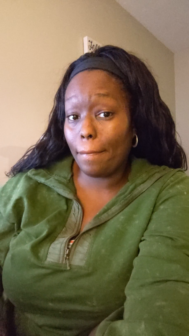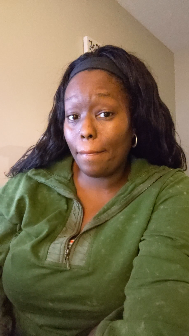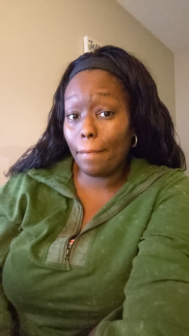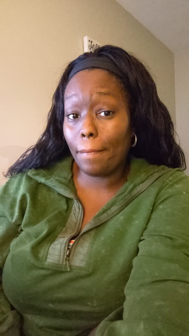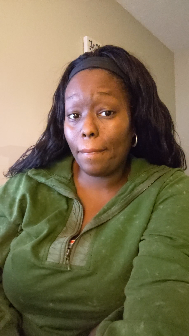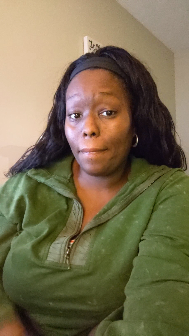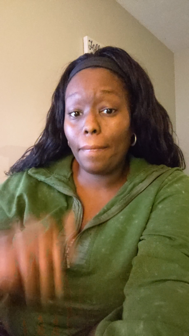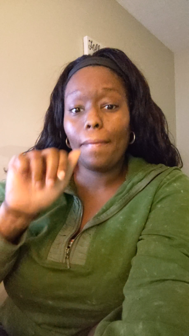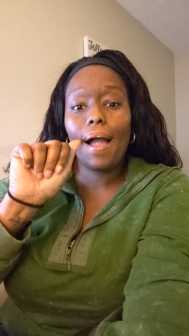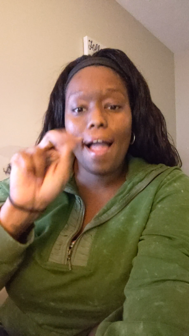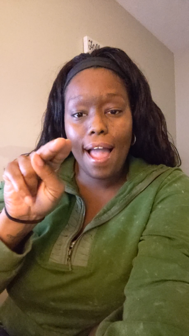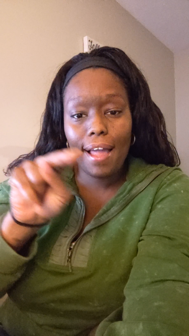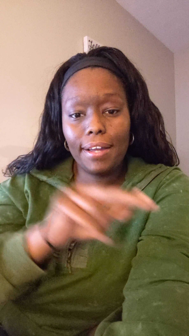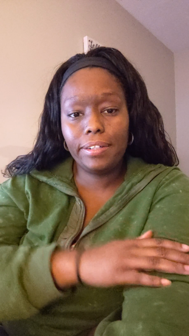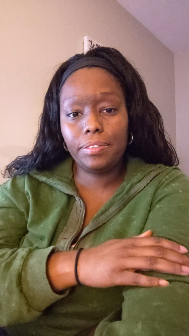an